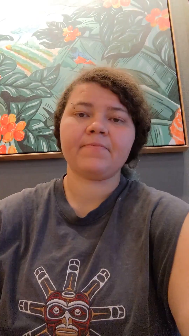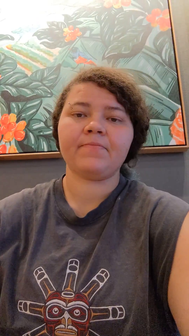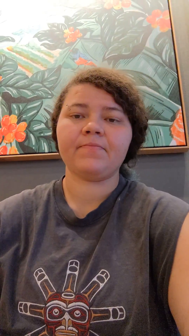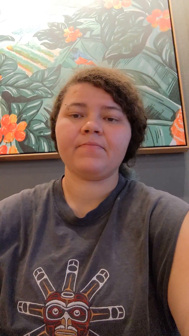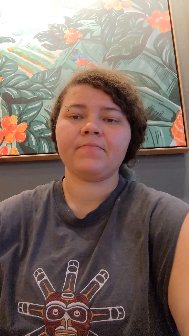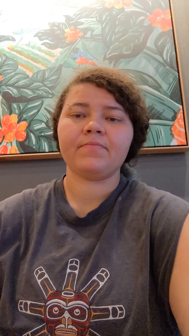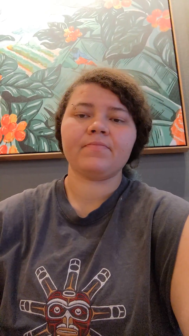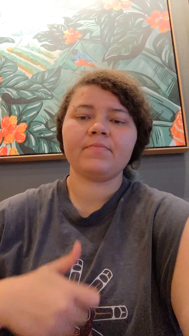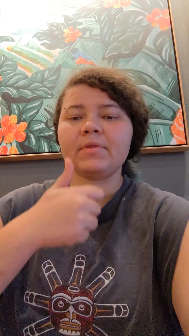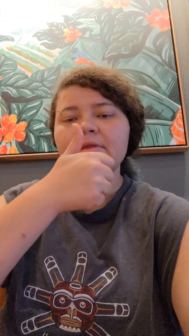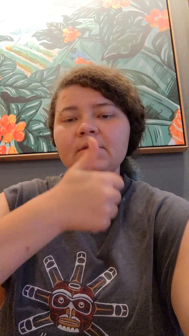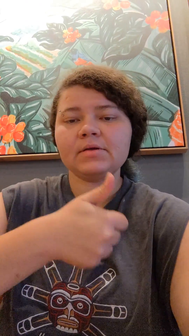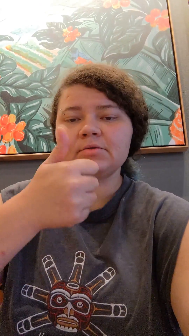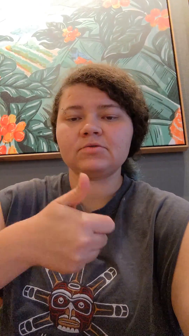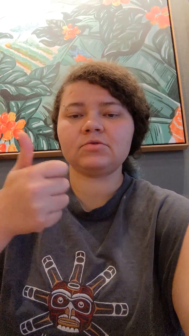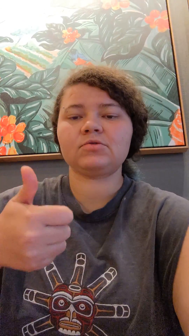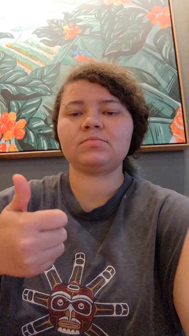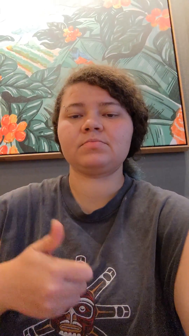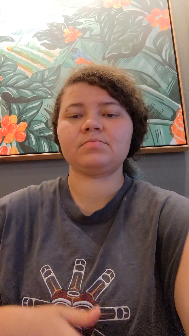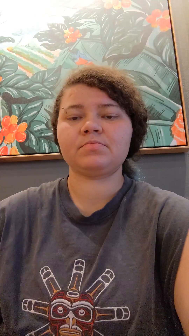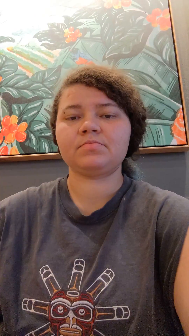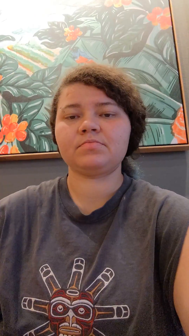each